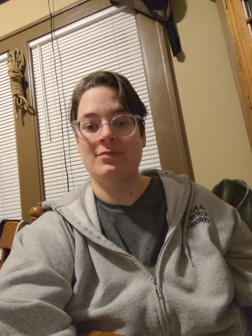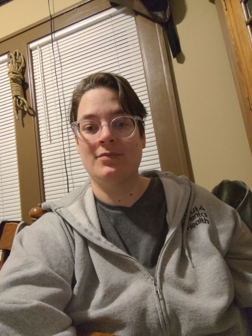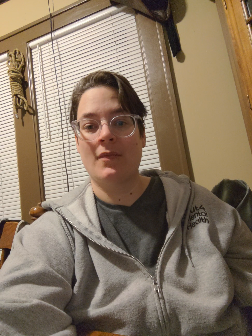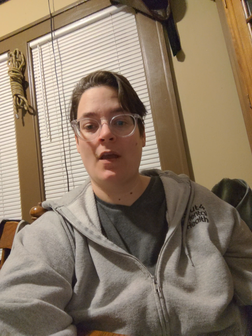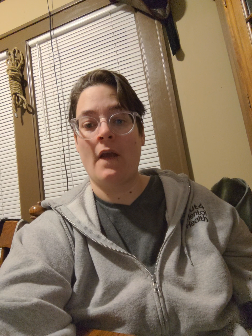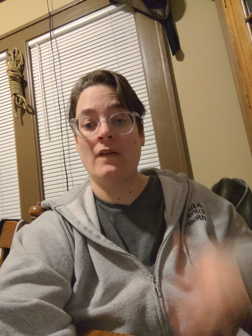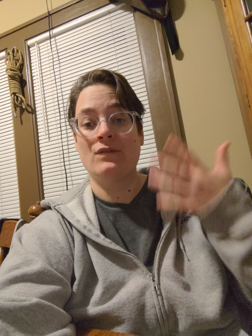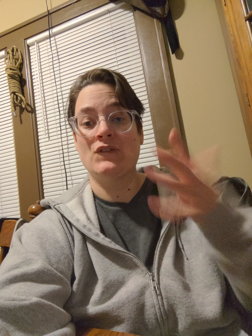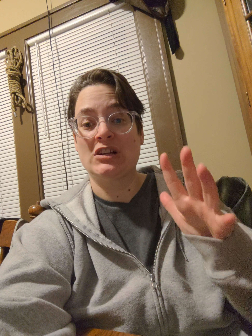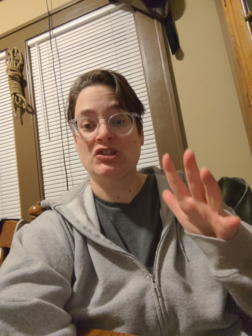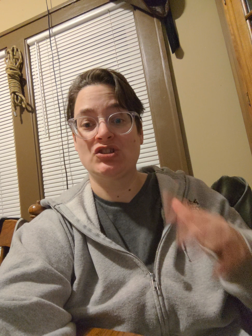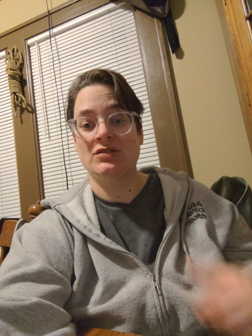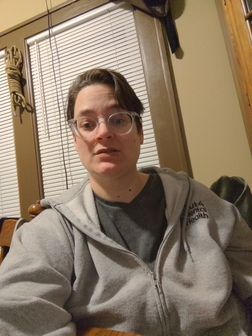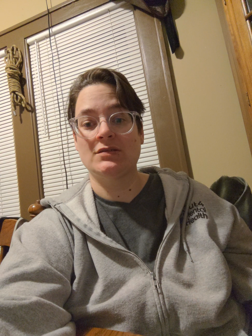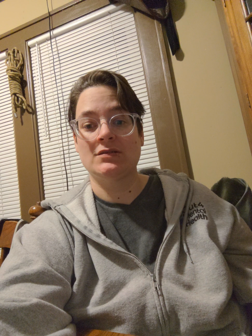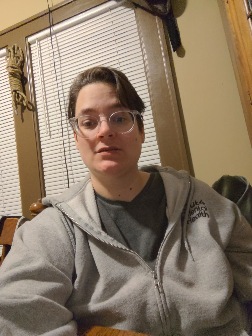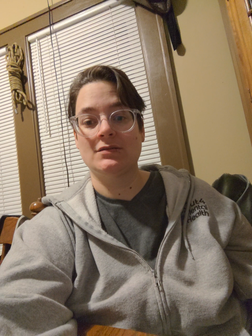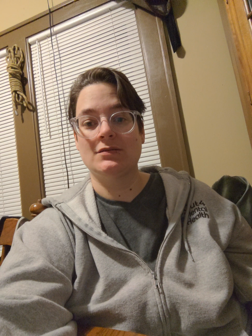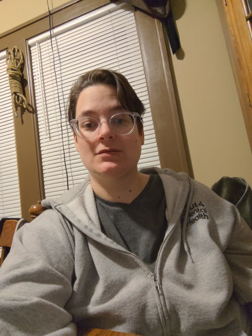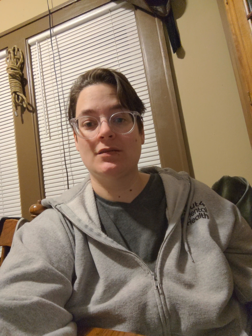finish